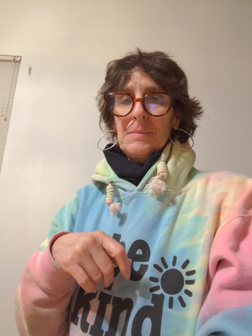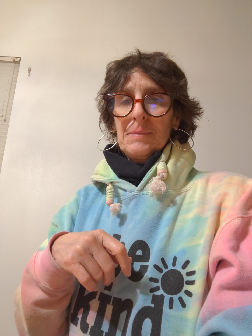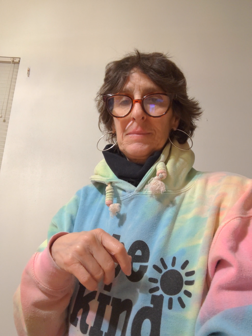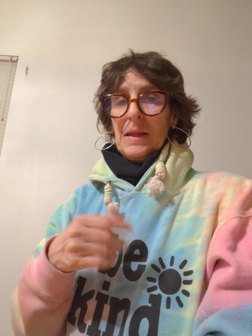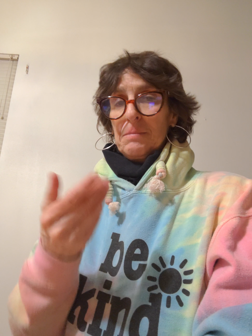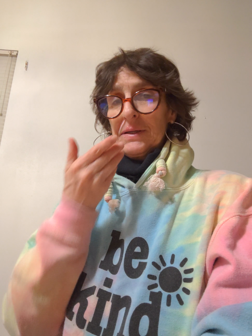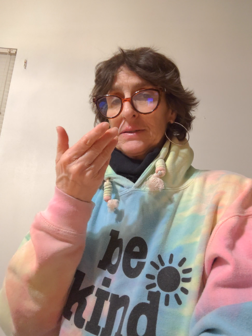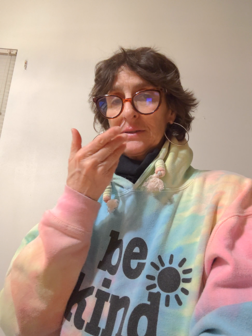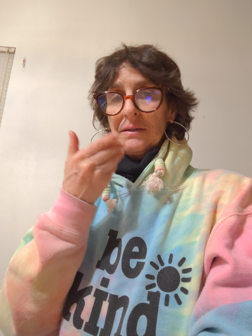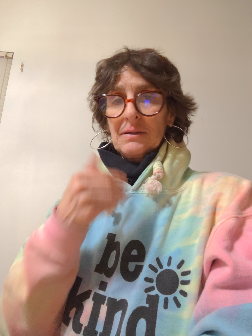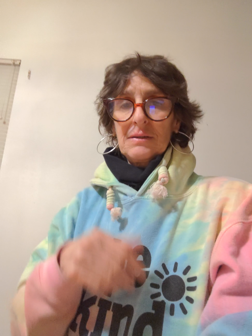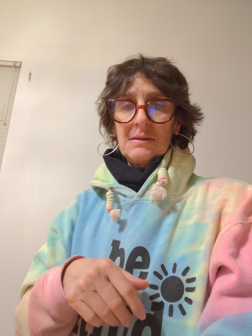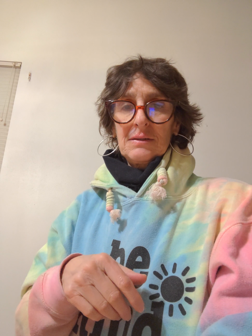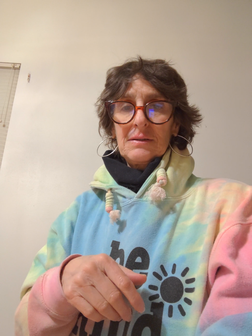pizza